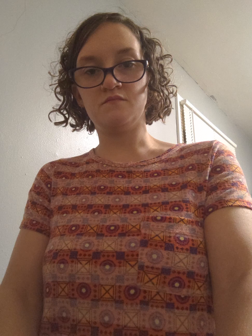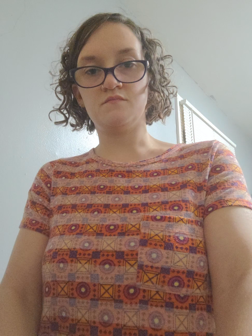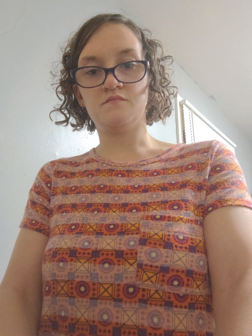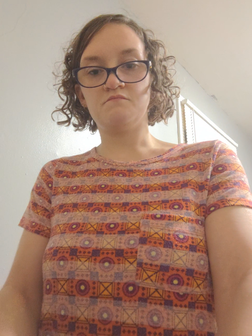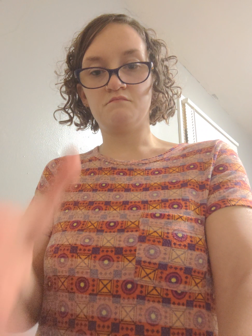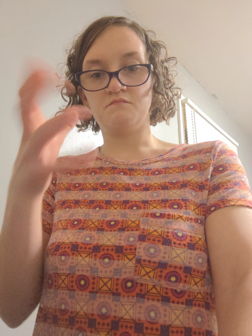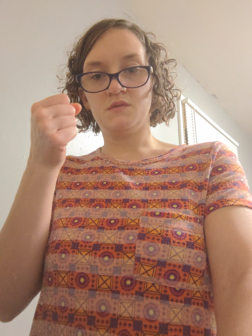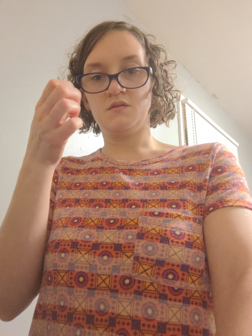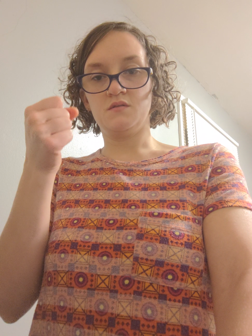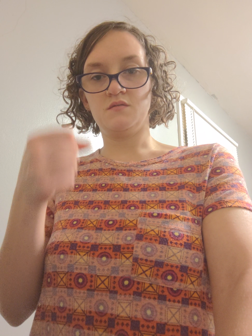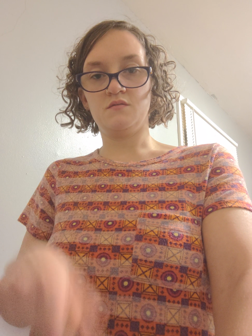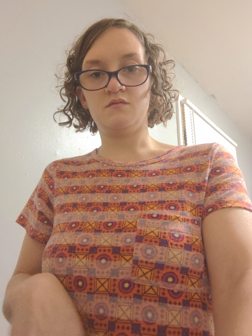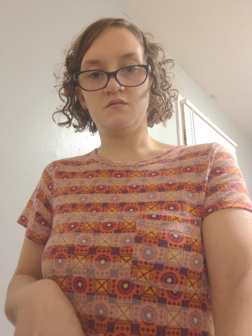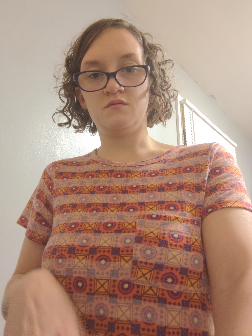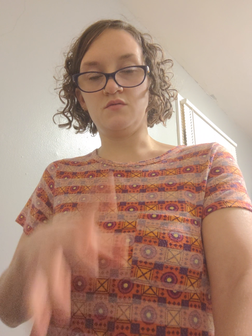milk